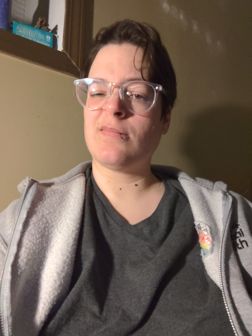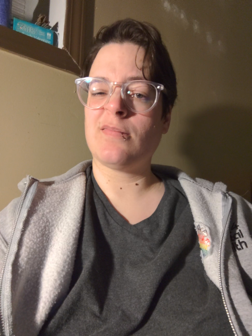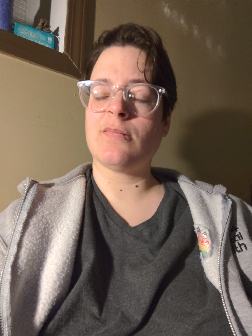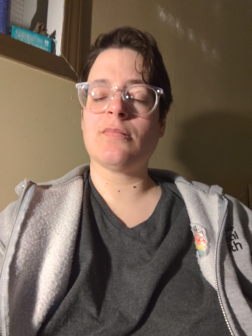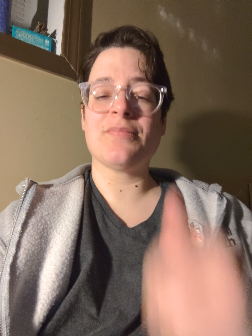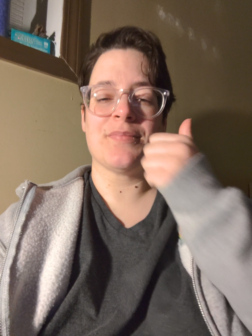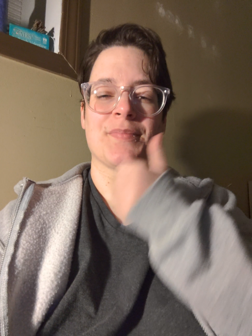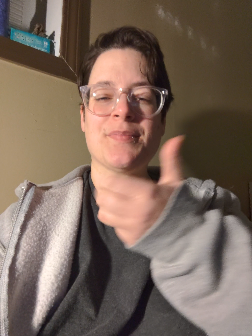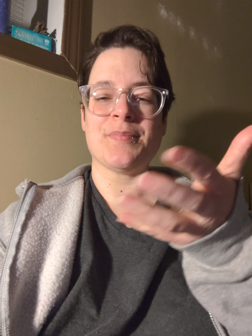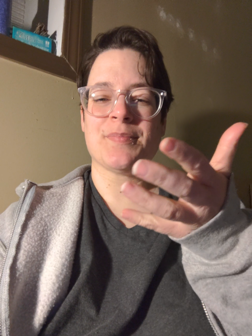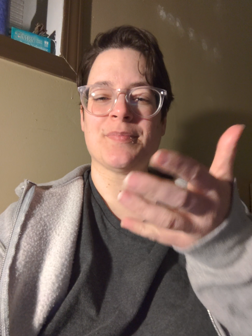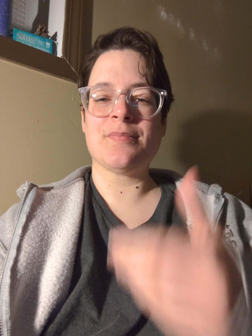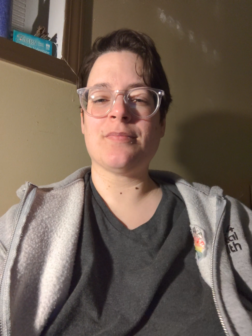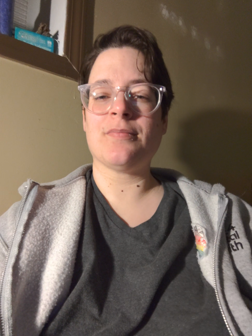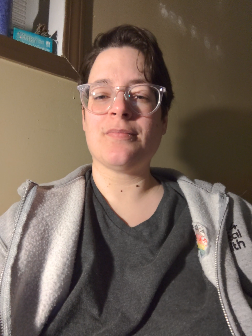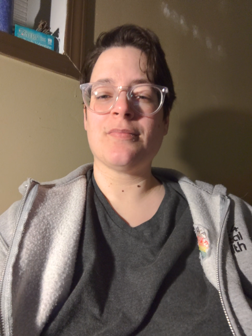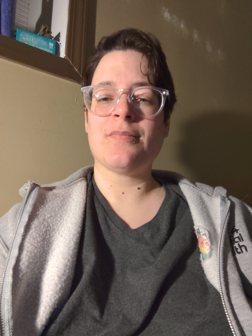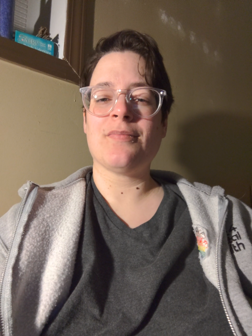every